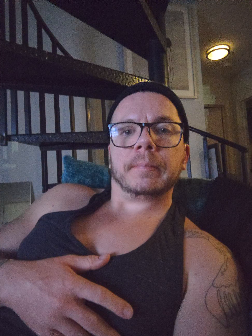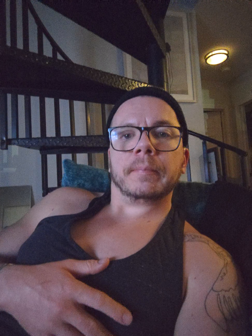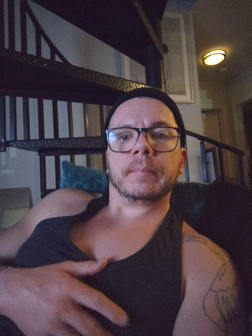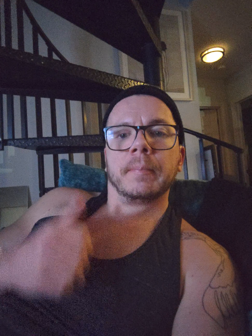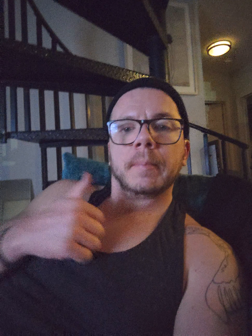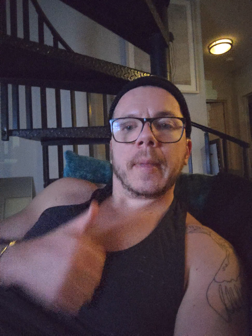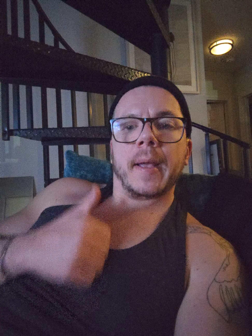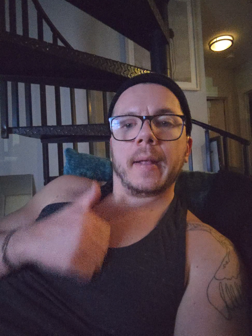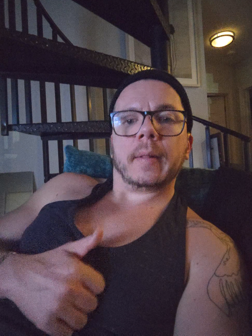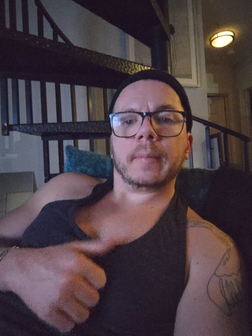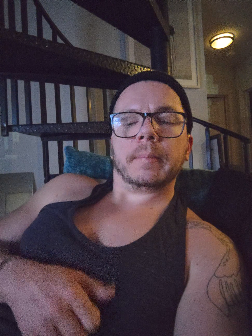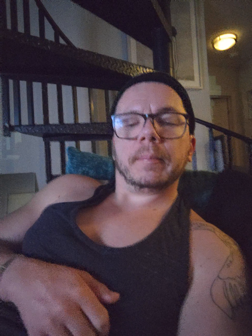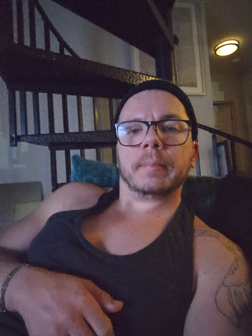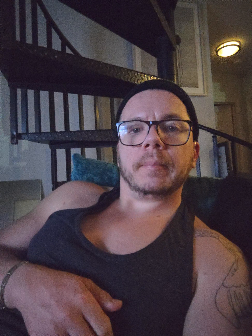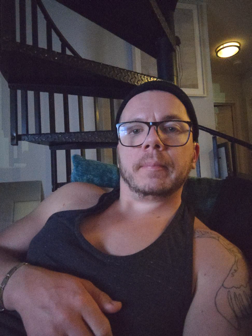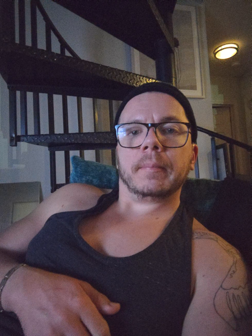bath